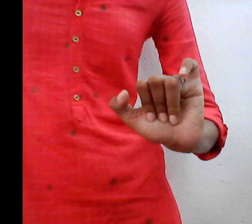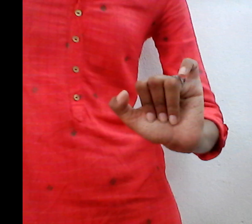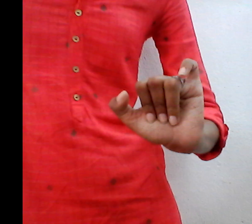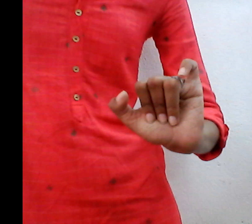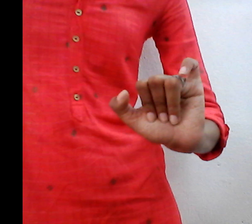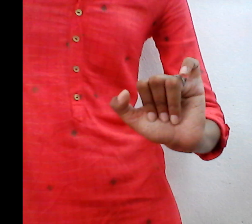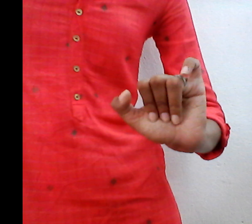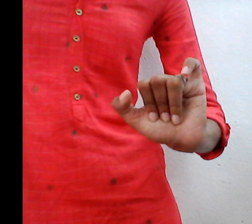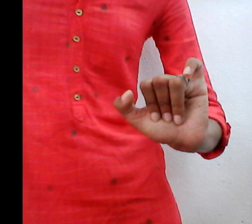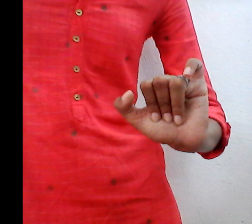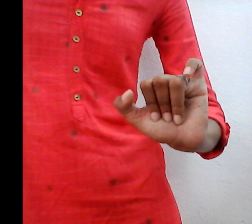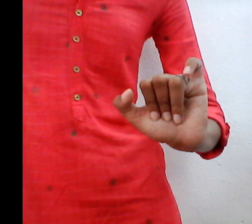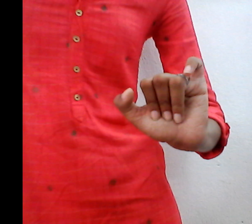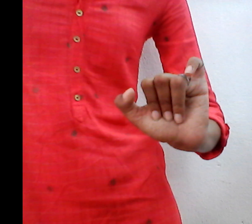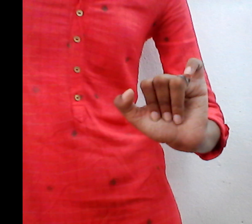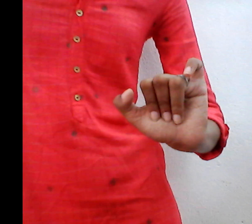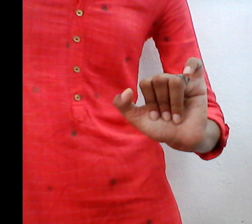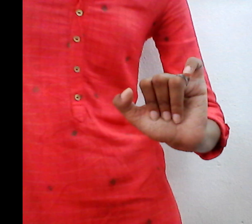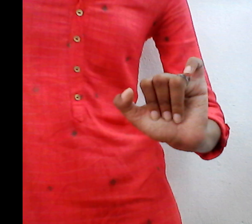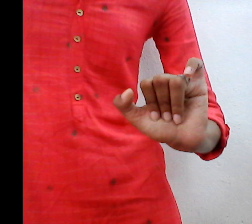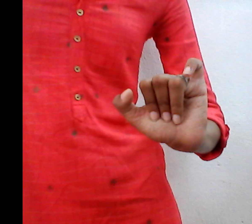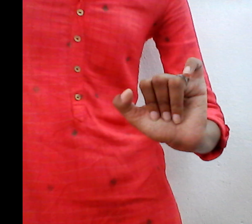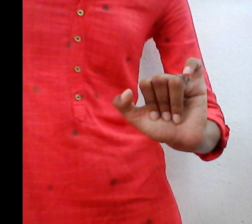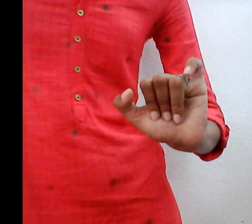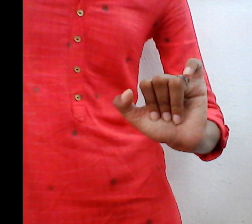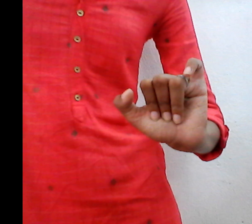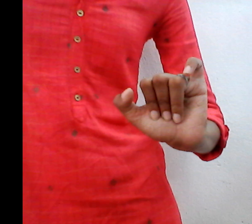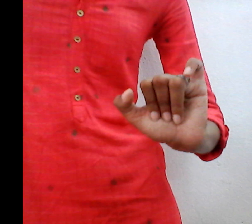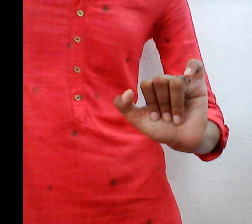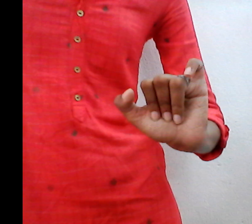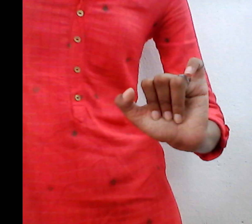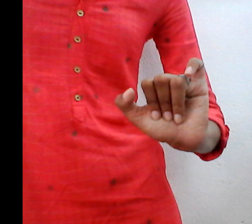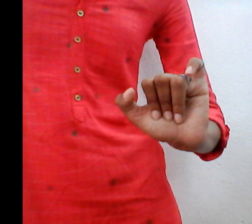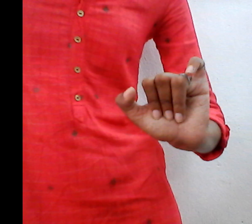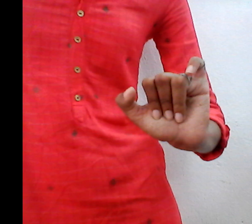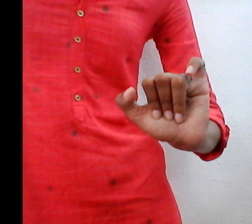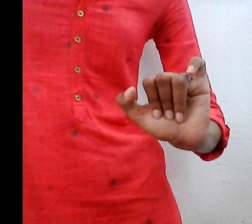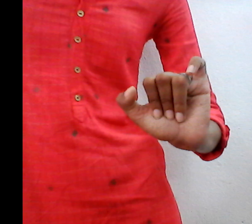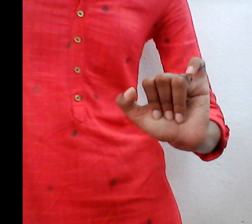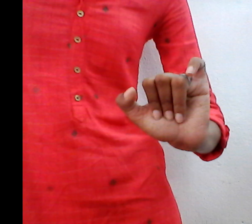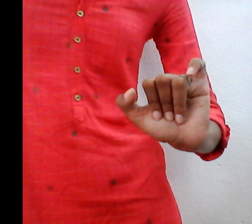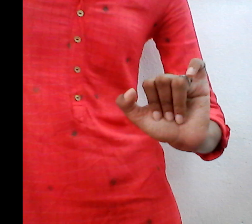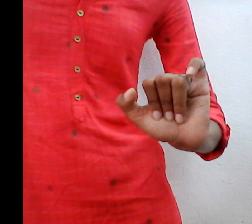ഋ